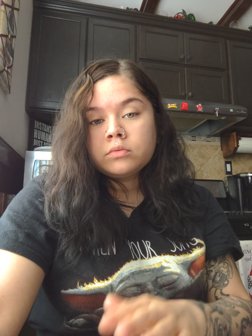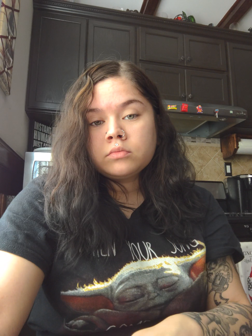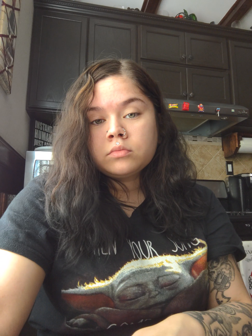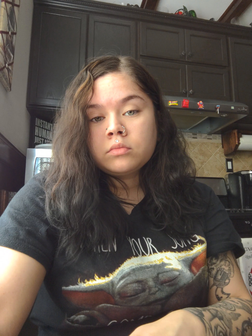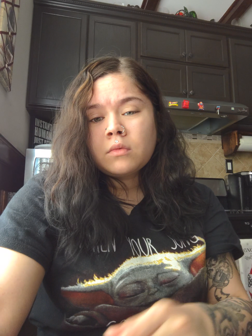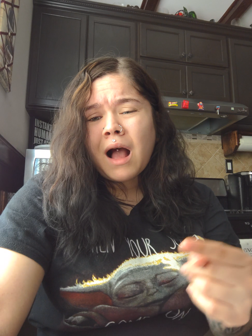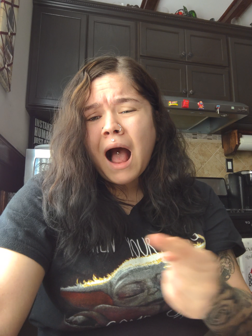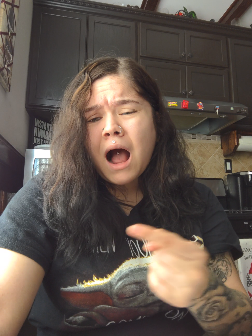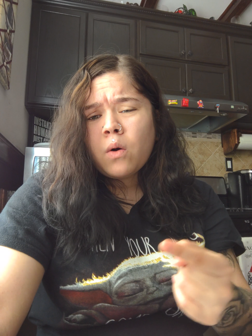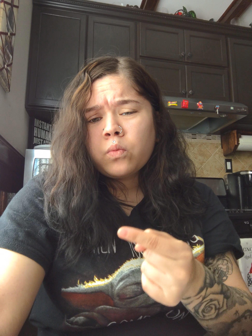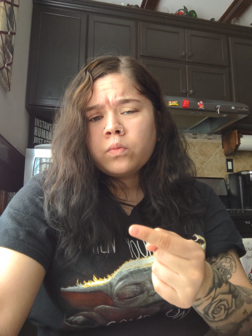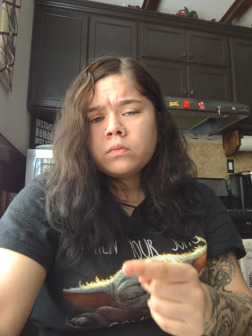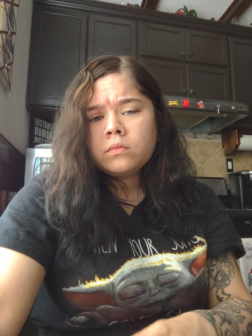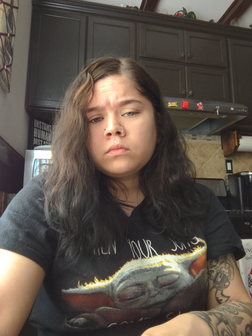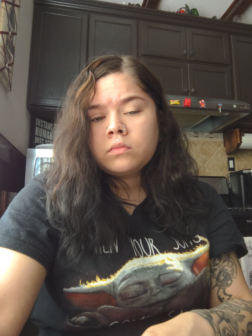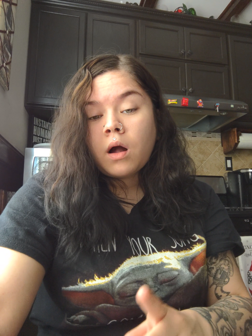owie